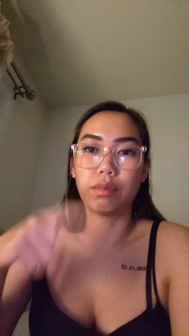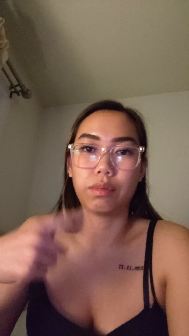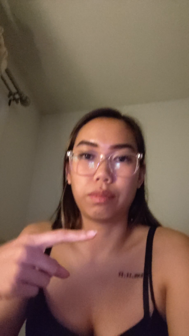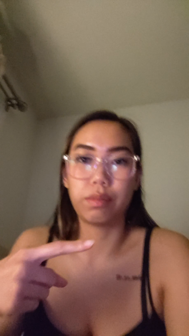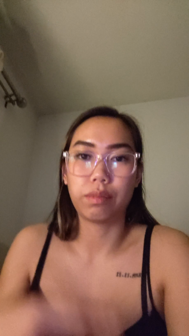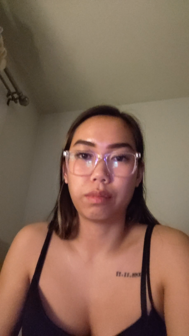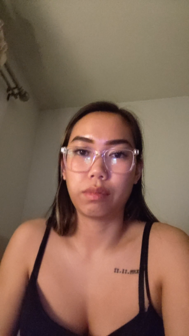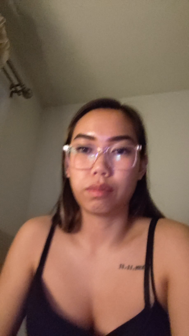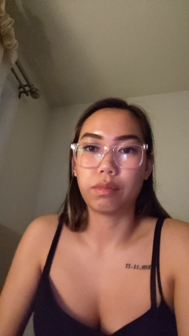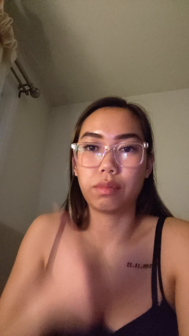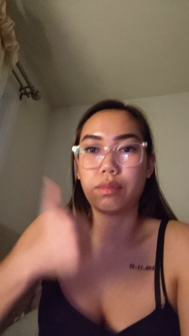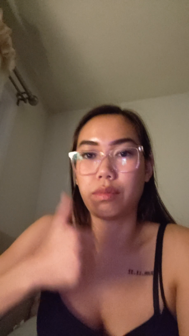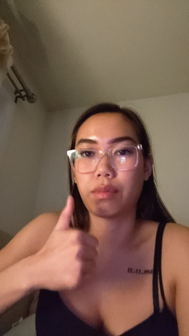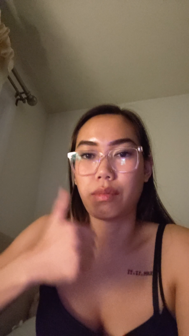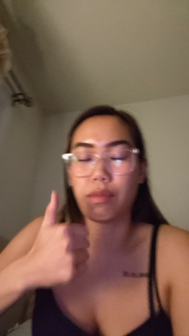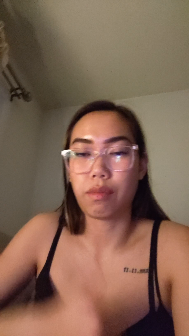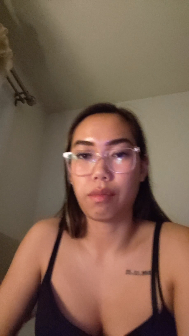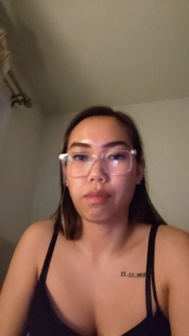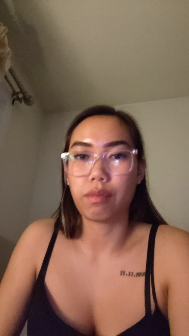help